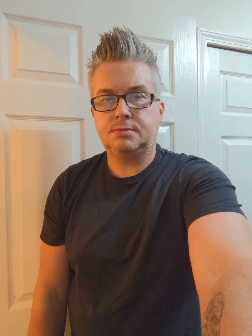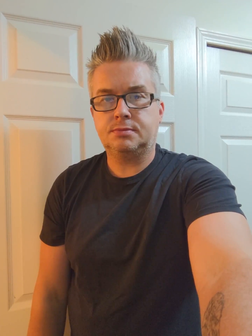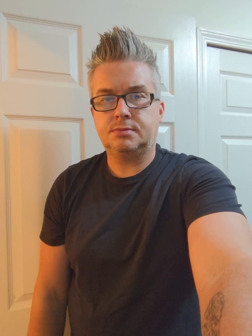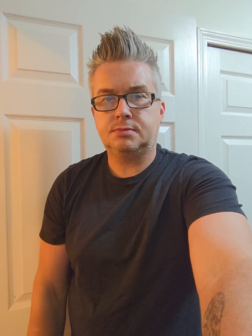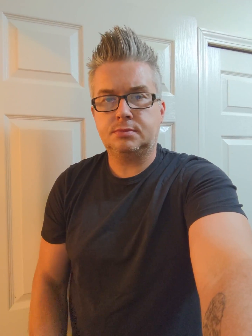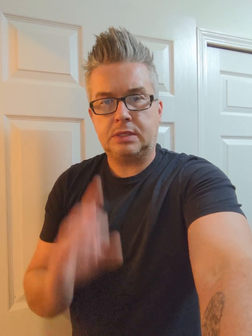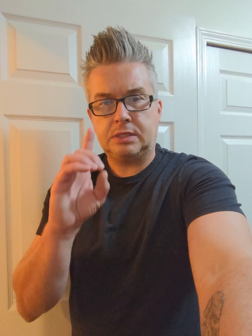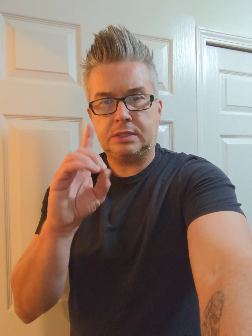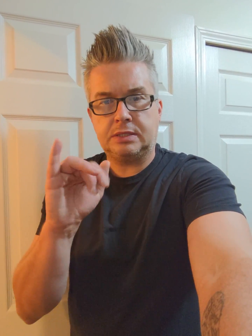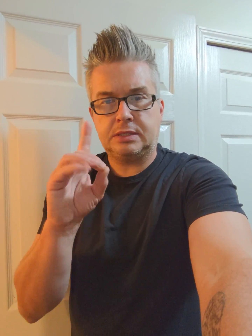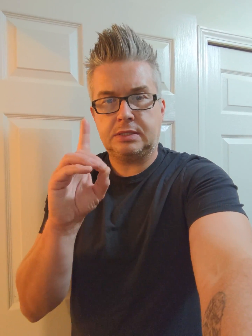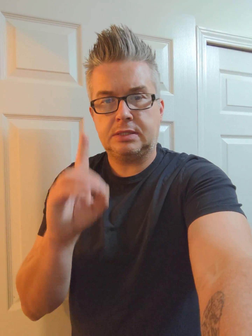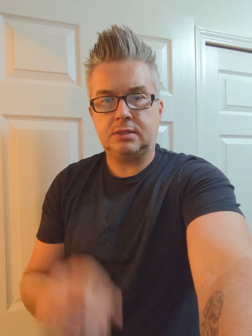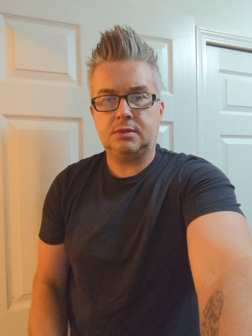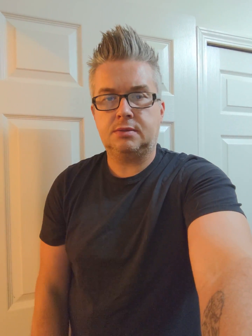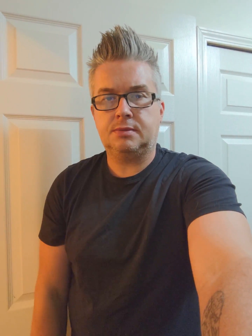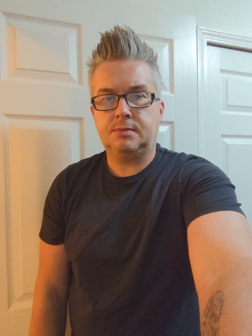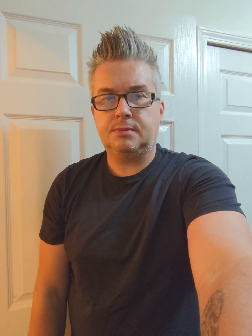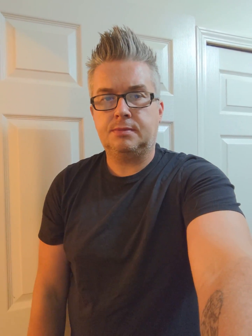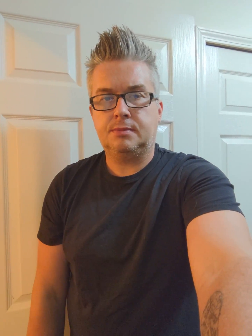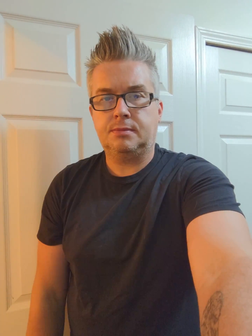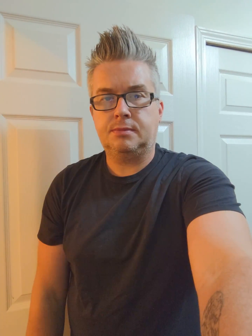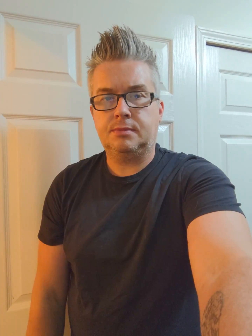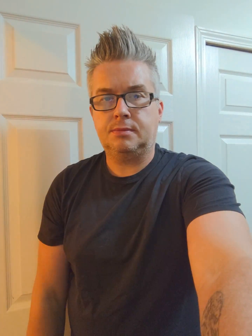did